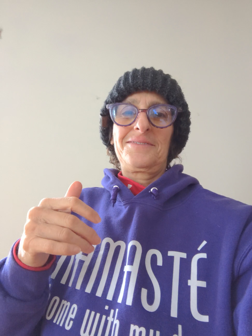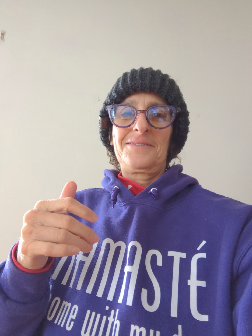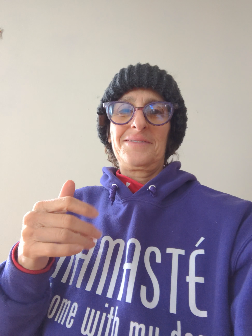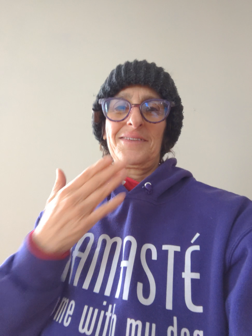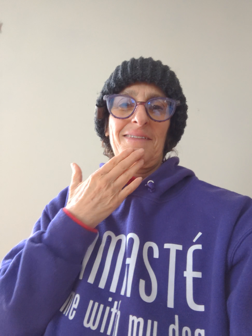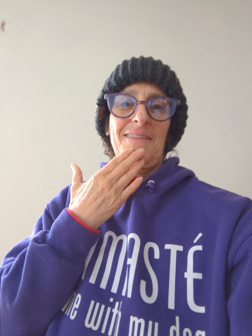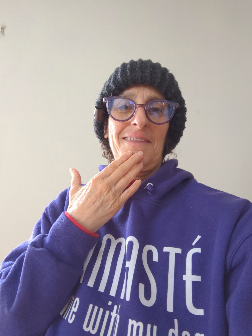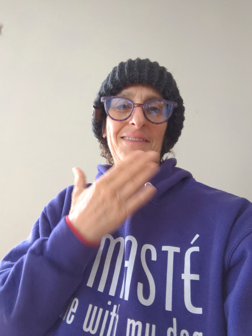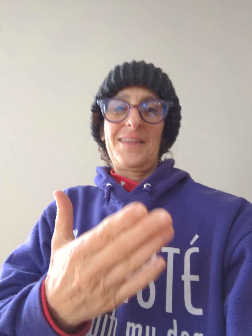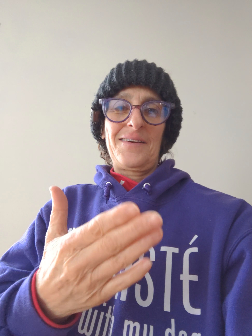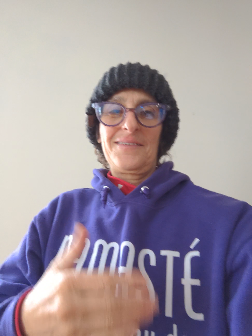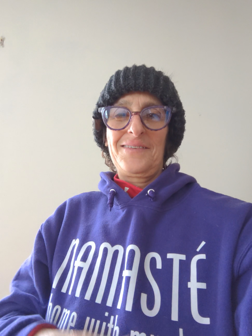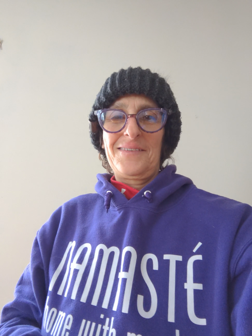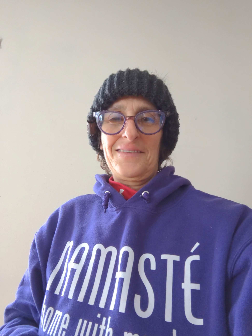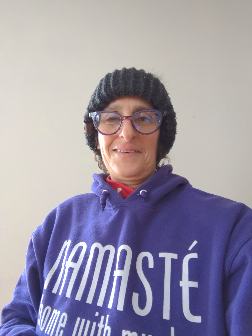thank you